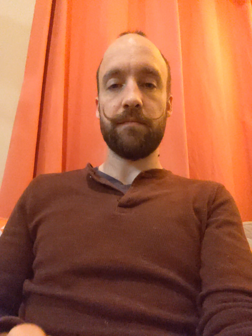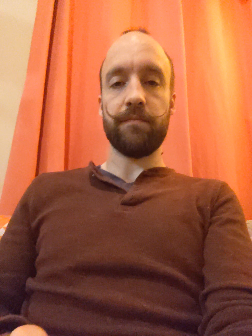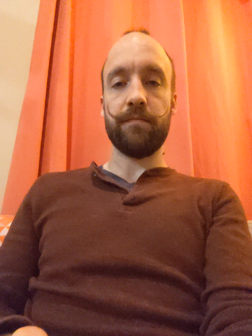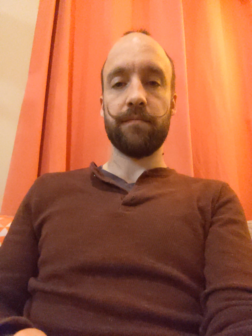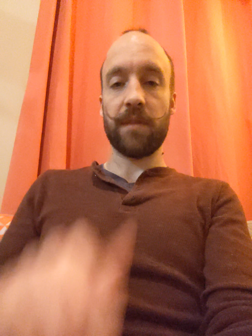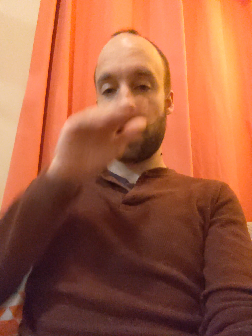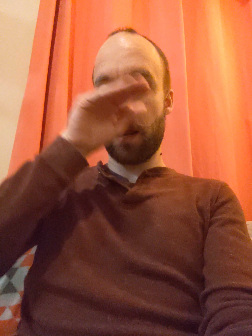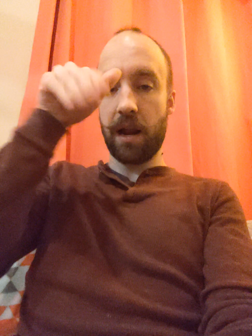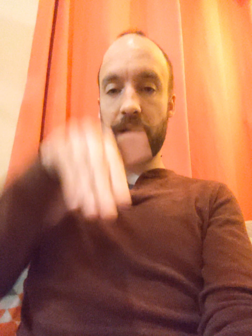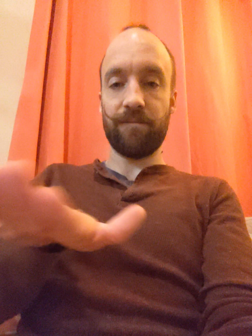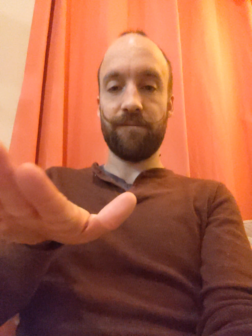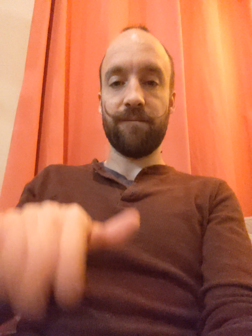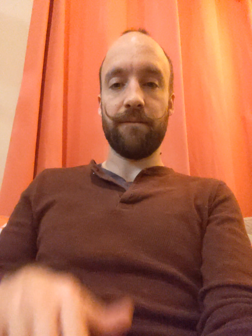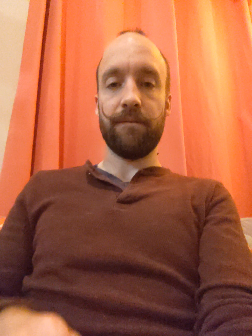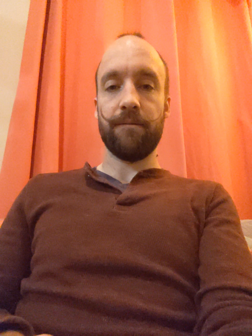elephant